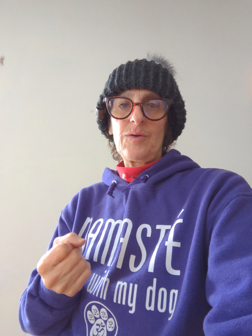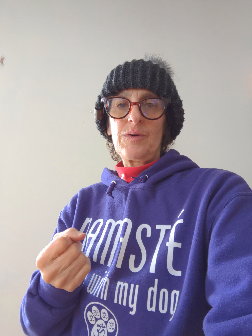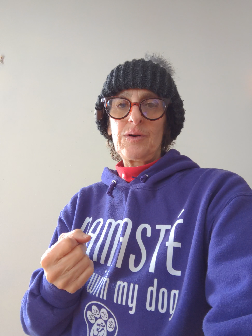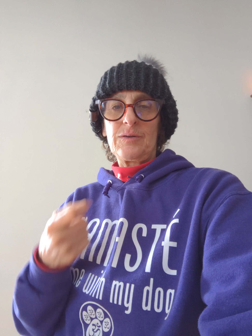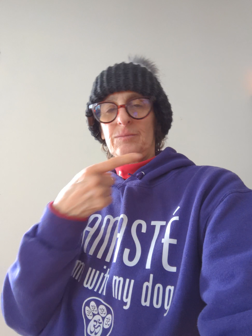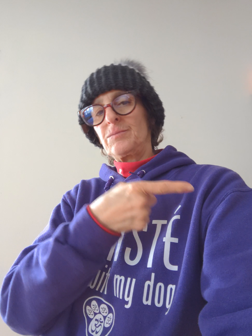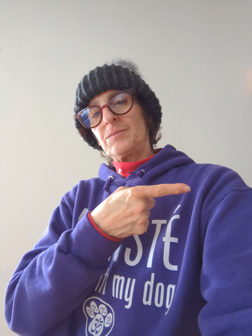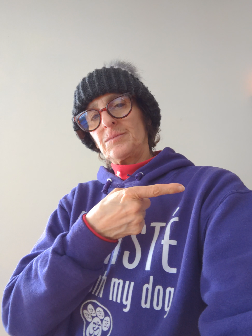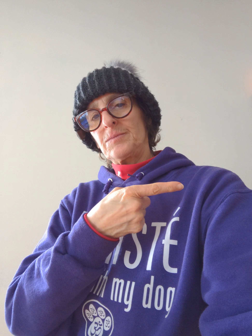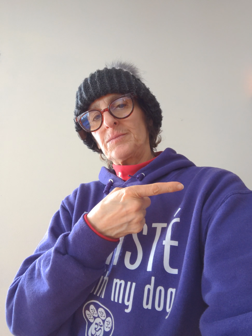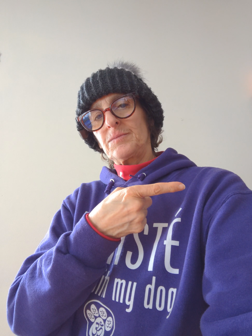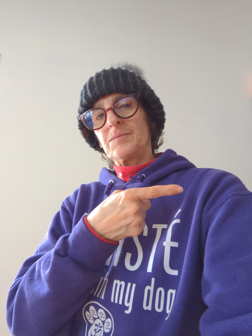he/she/it